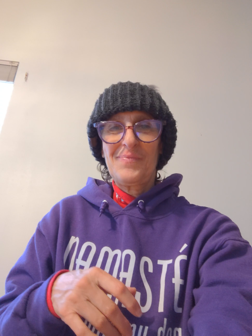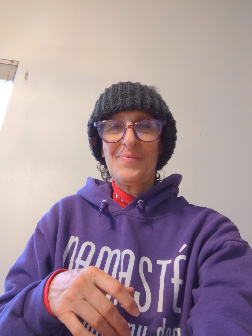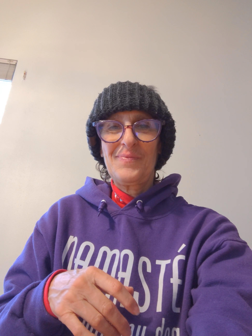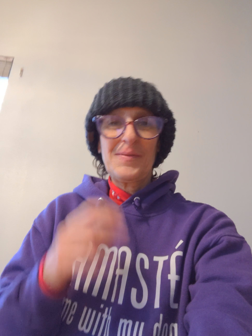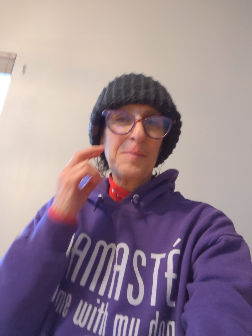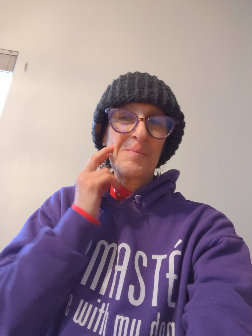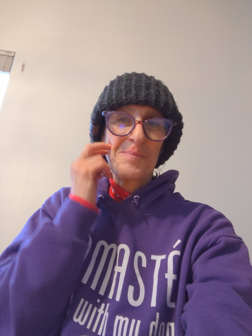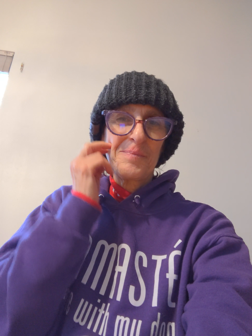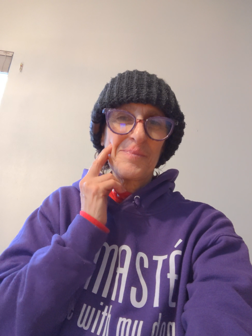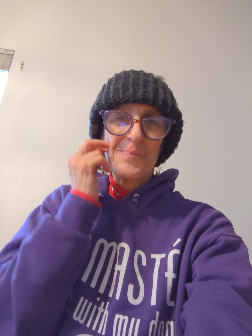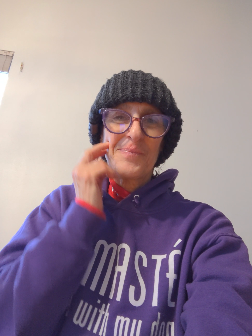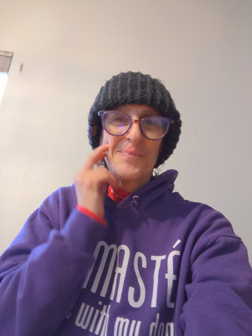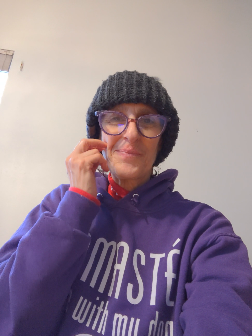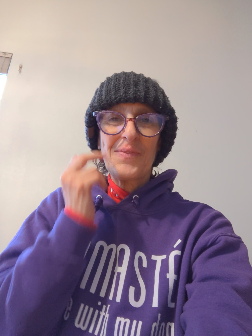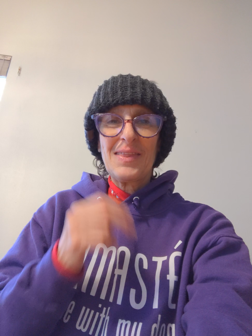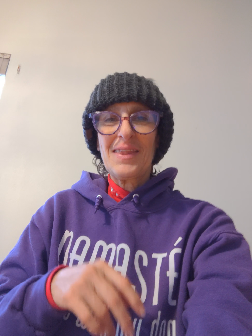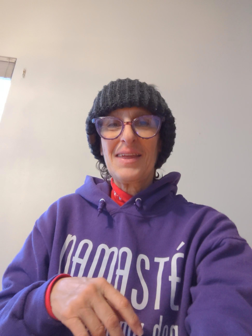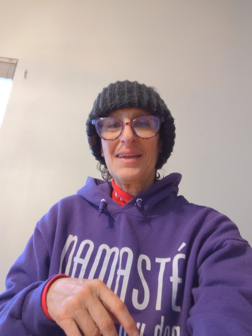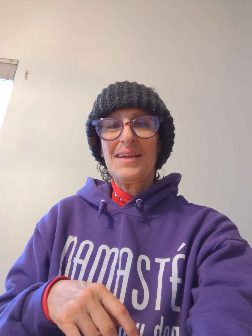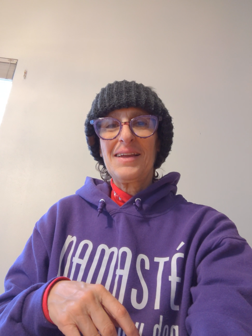gum